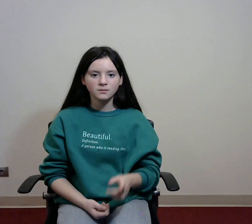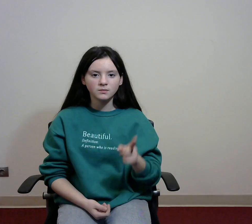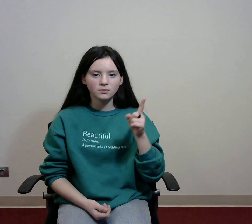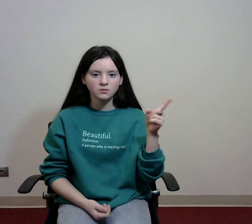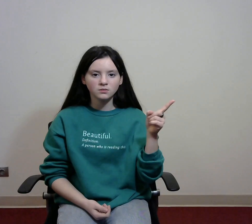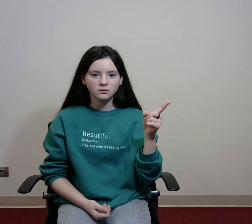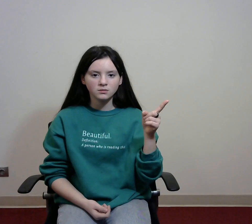O